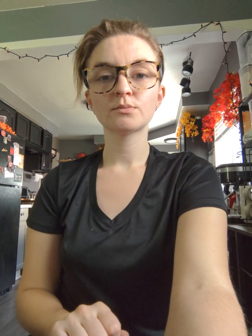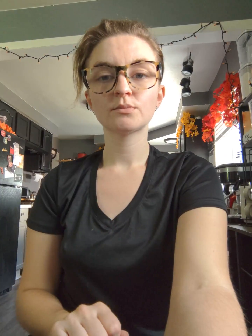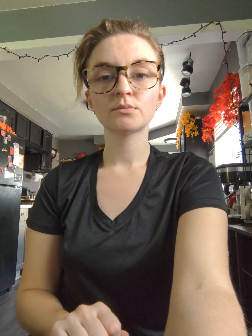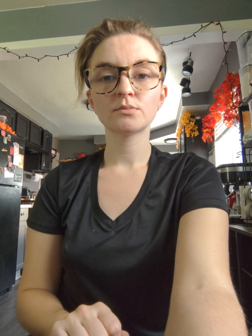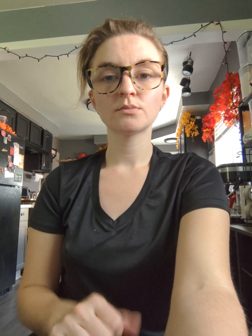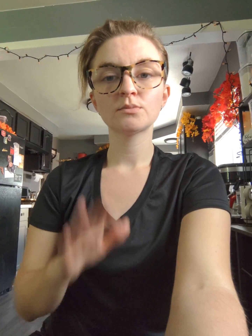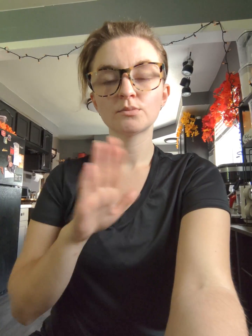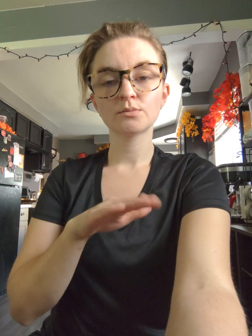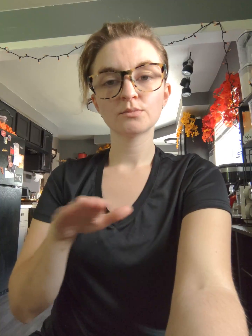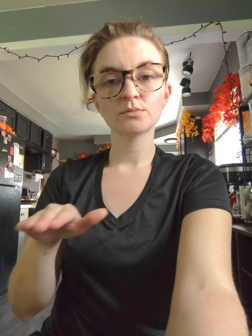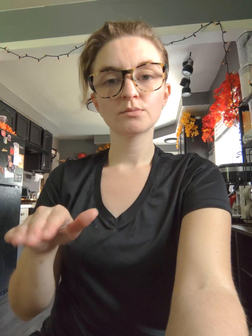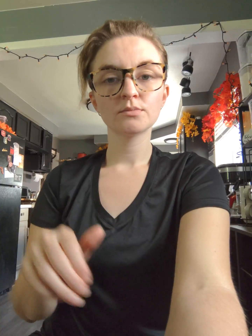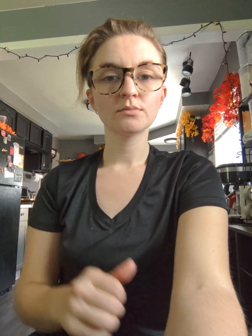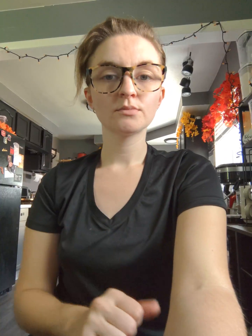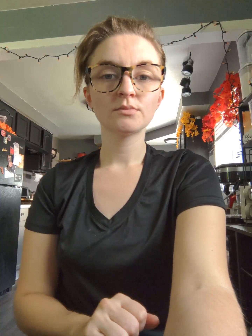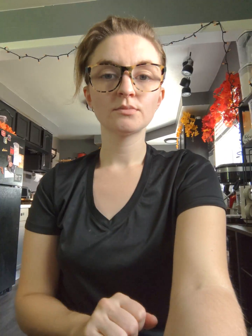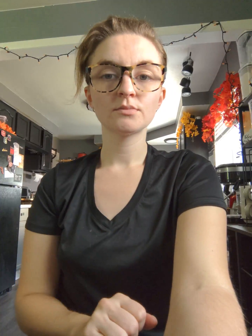children